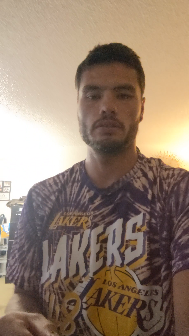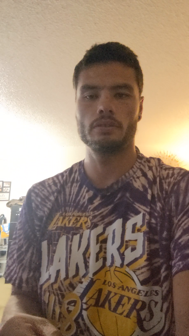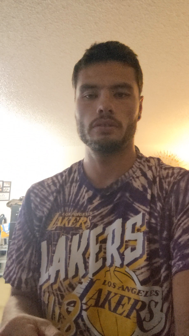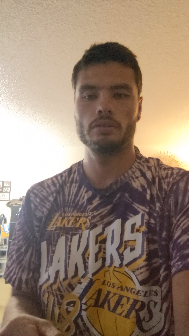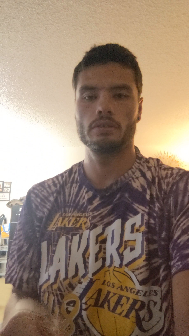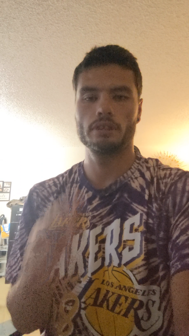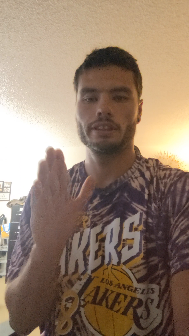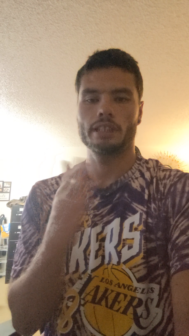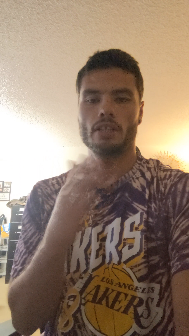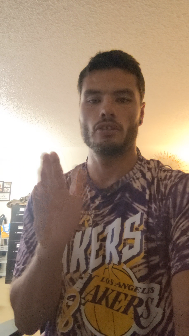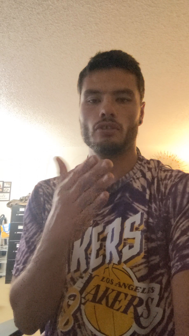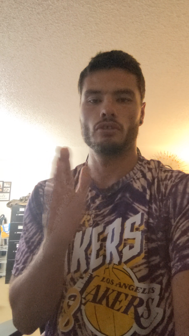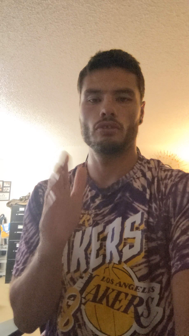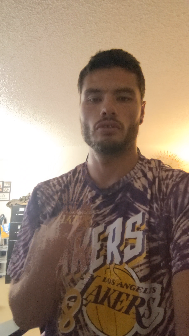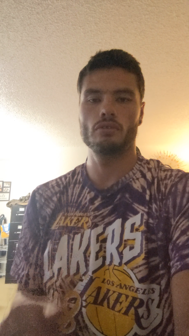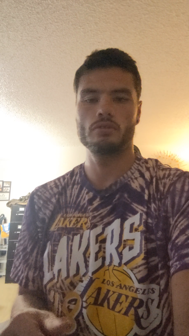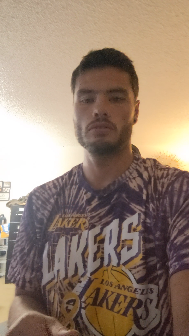share